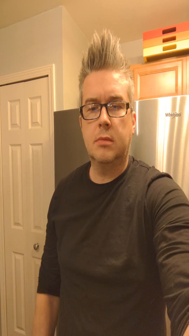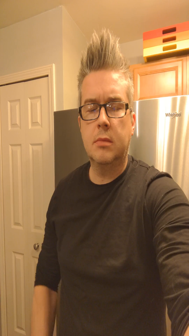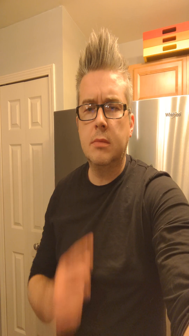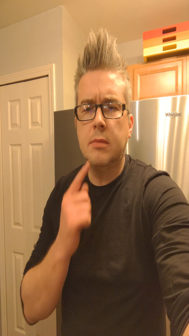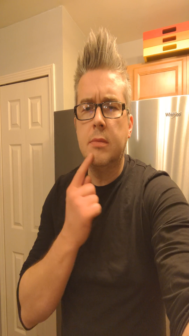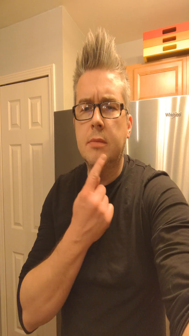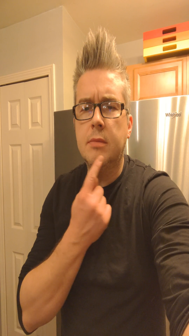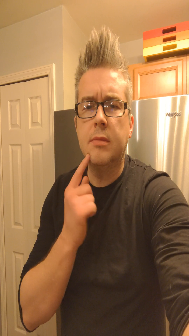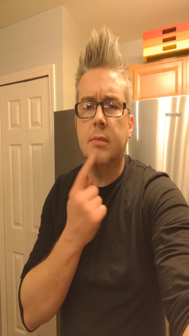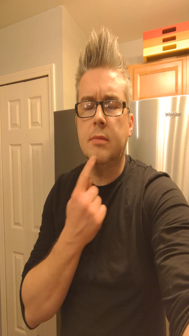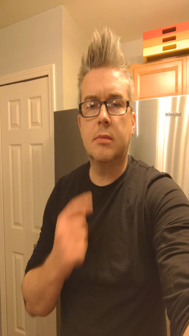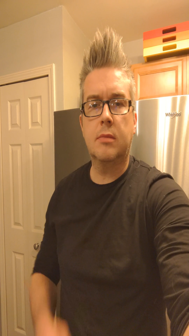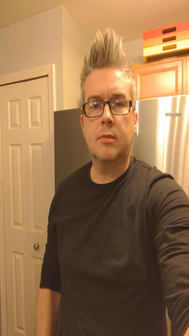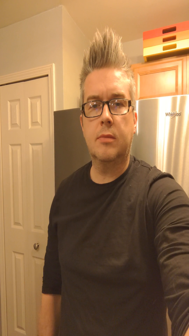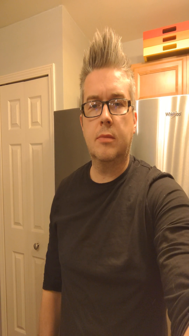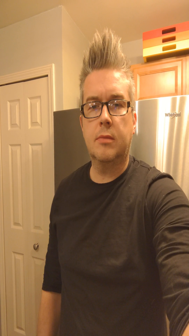chin